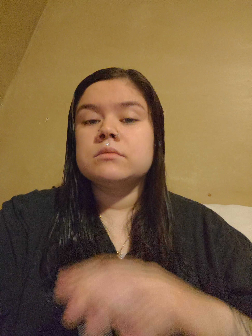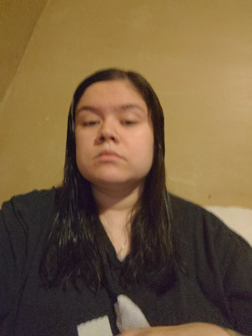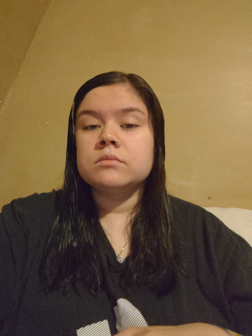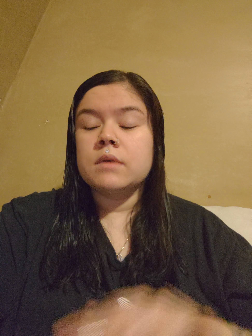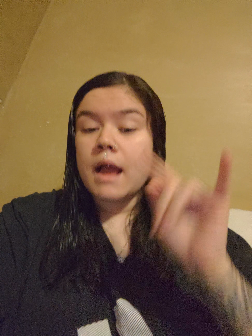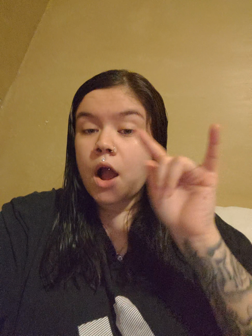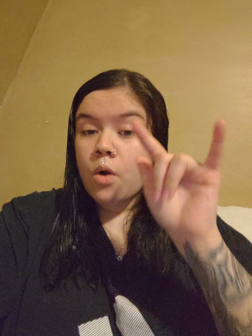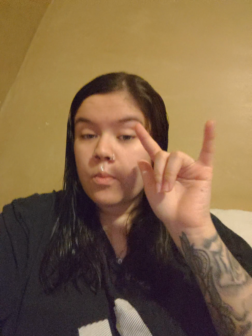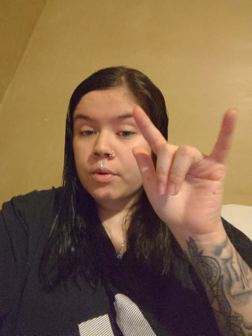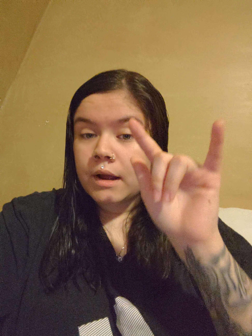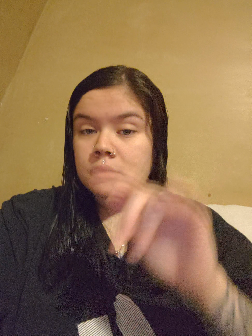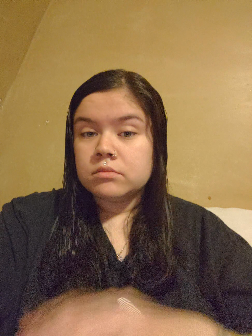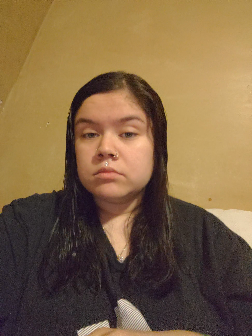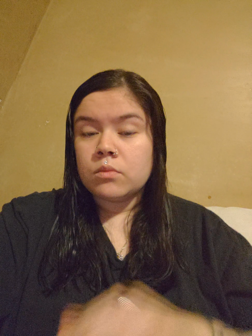airplane